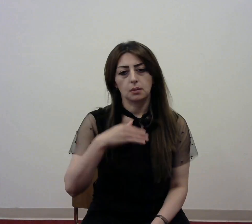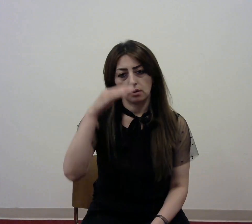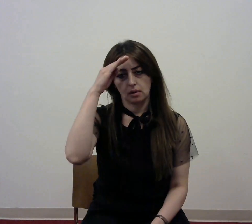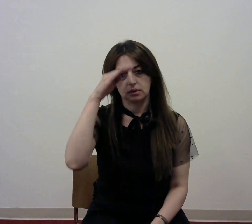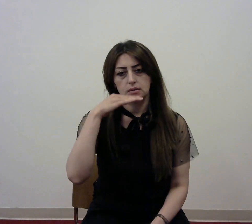ata